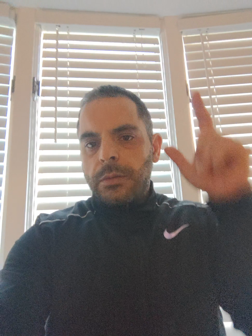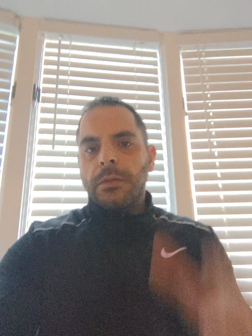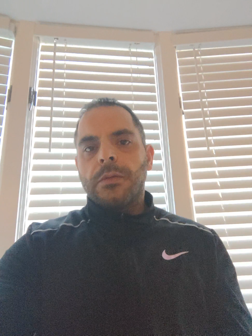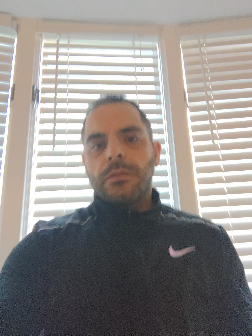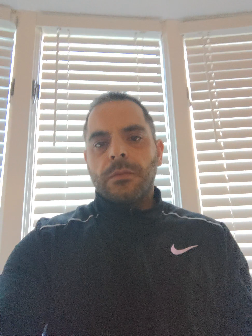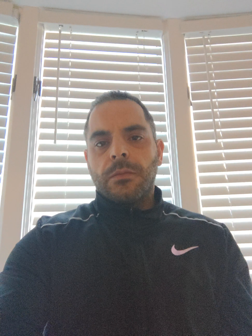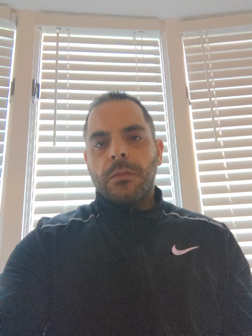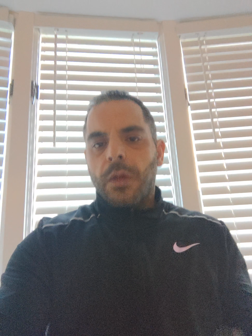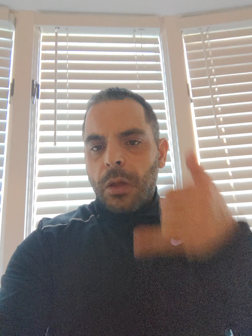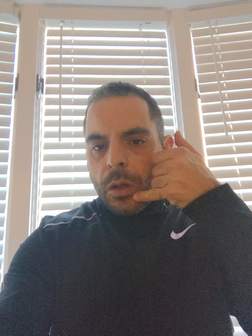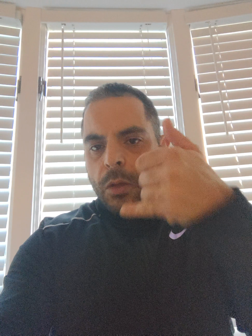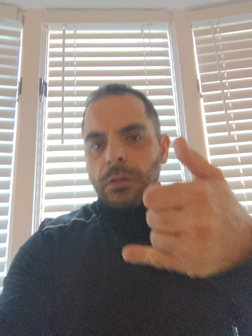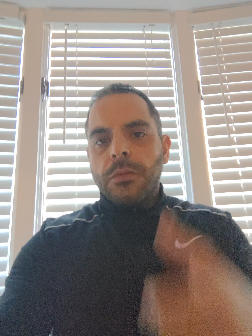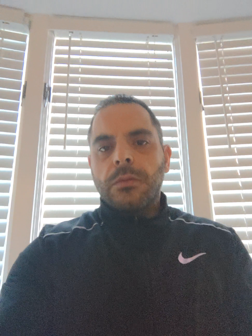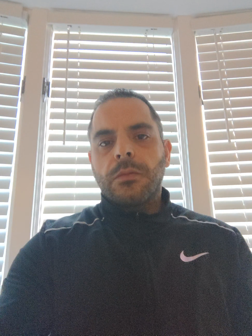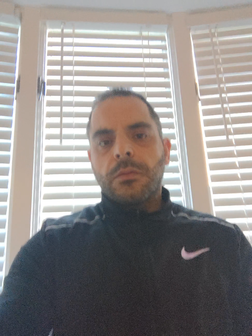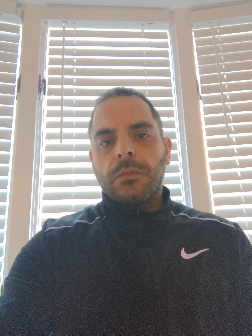call on the phone